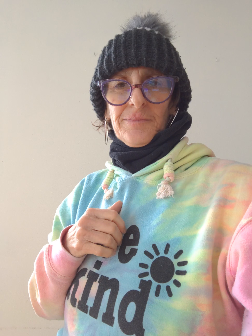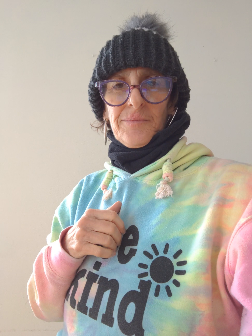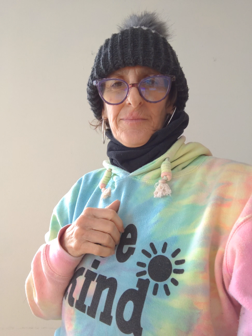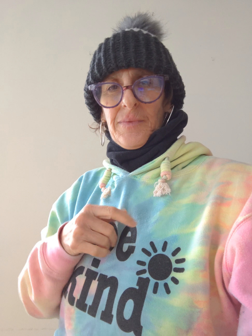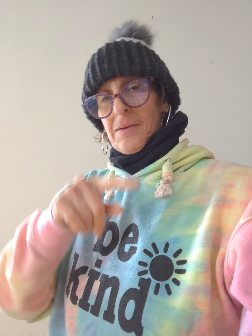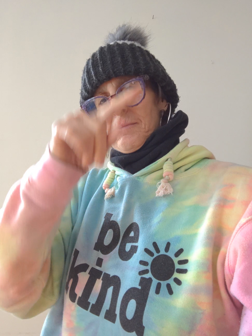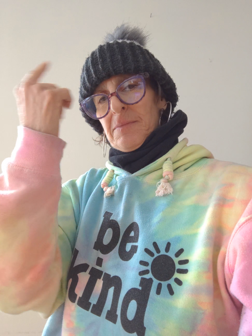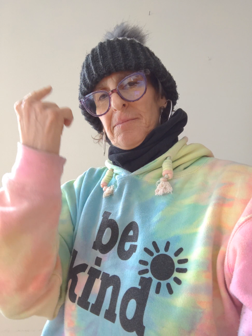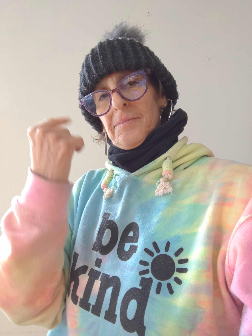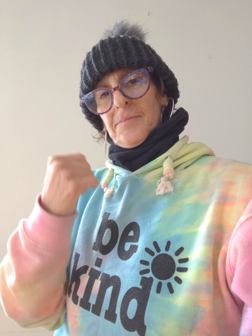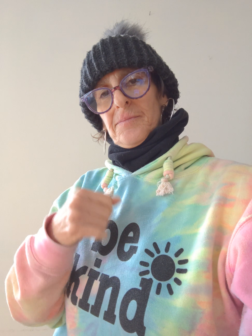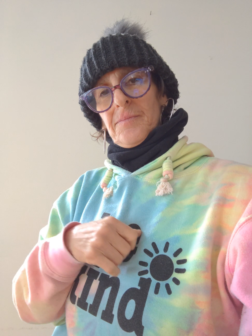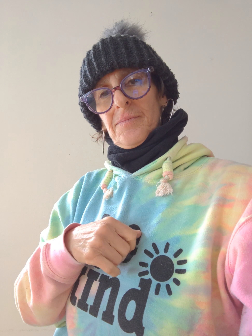black